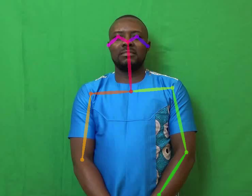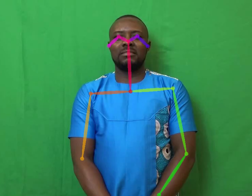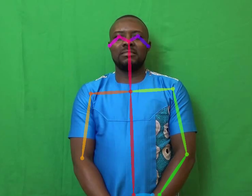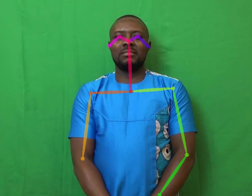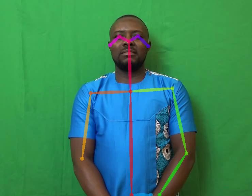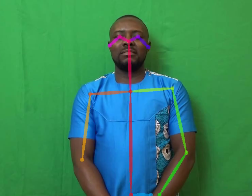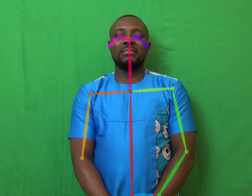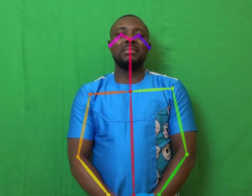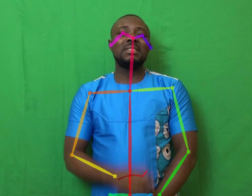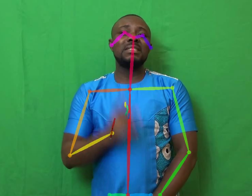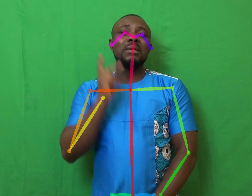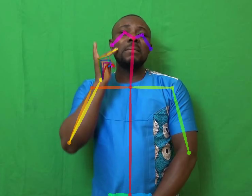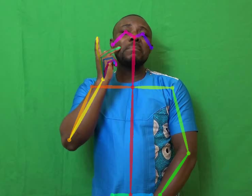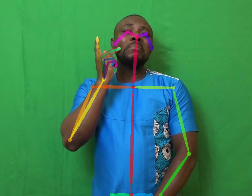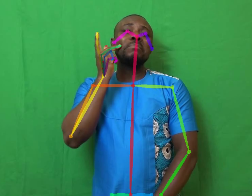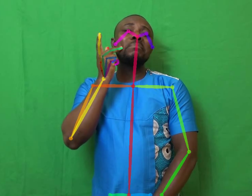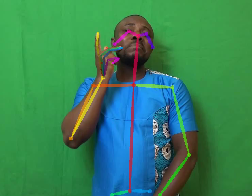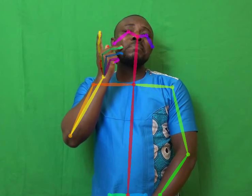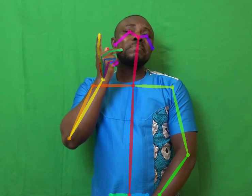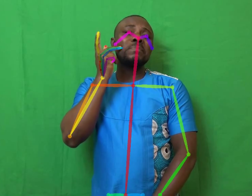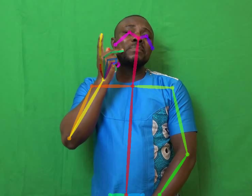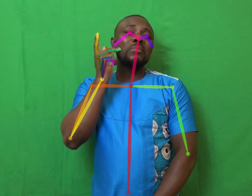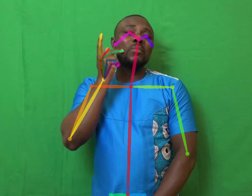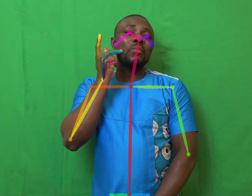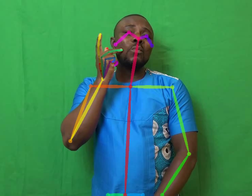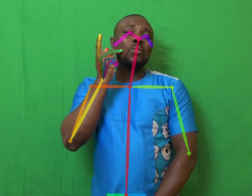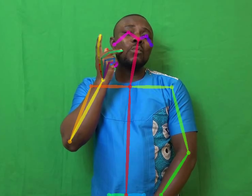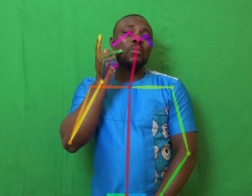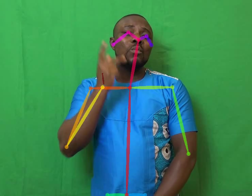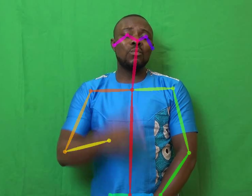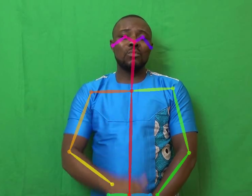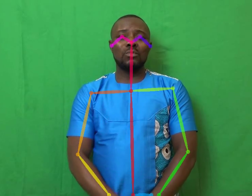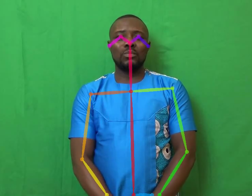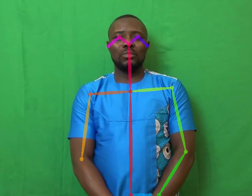pito